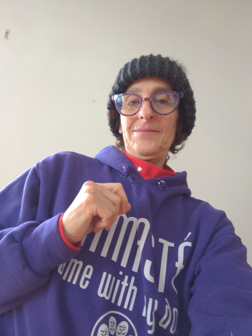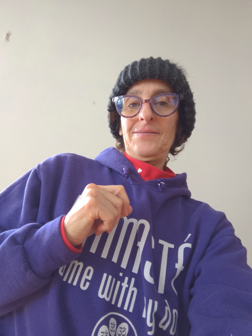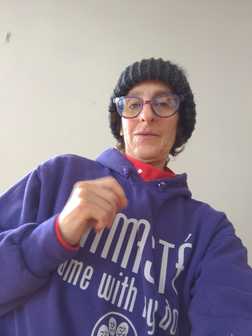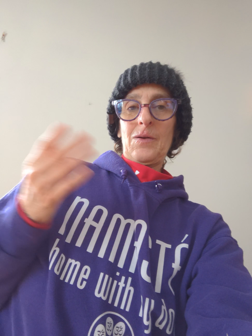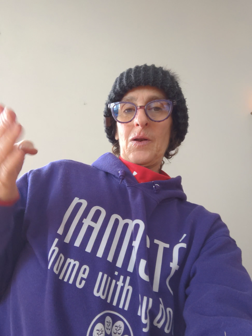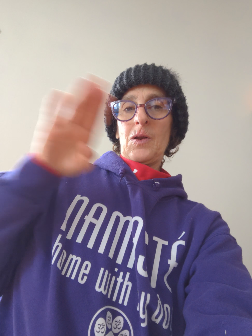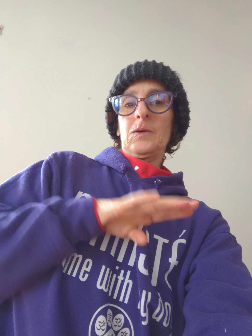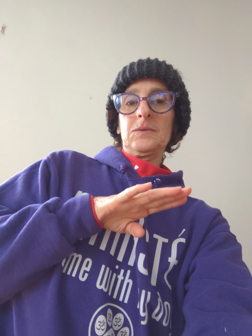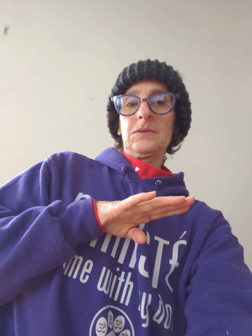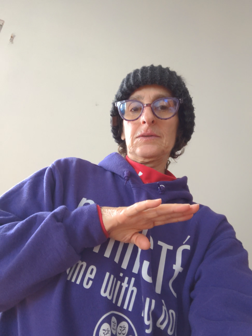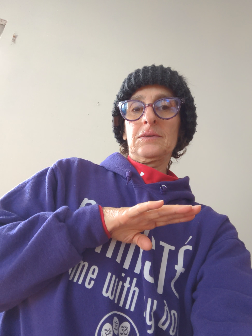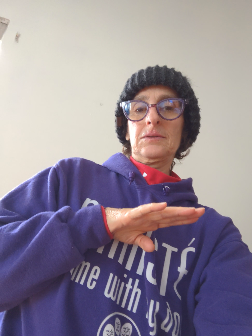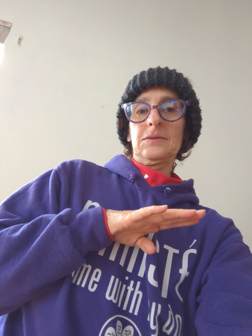close